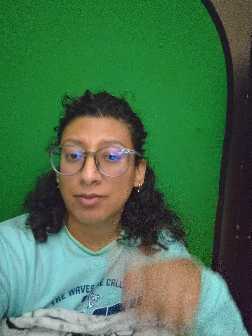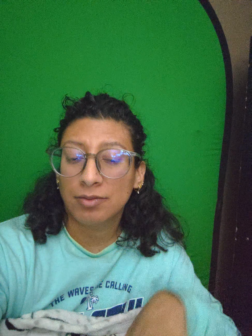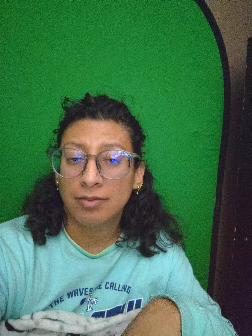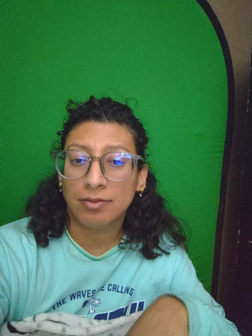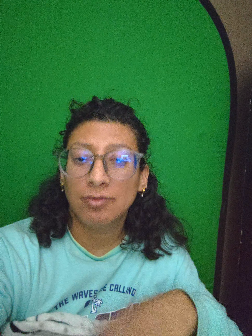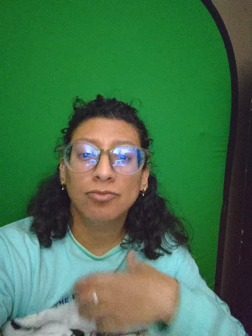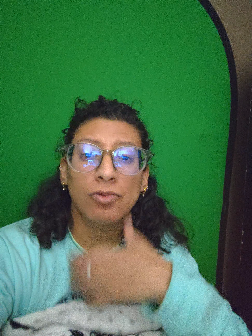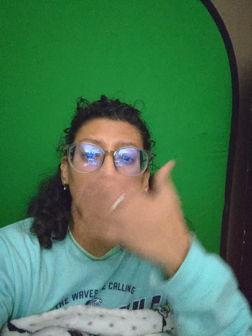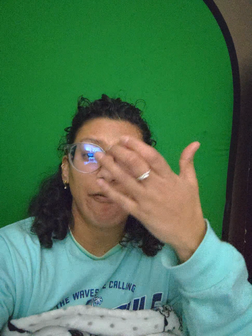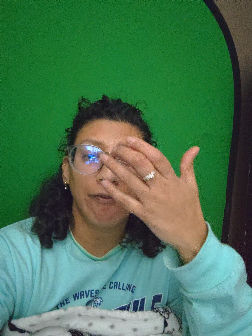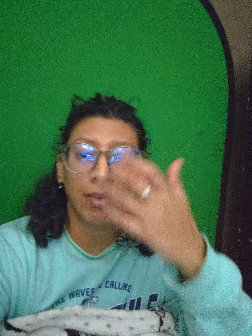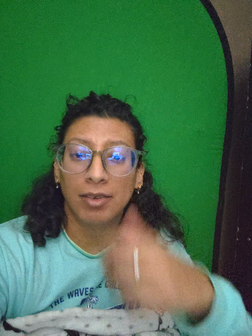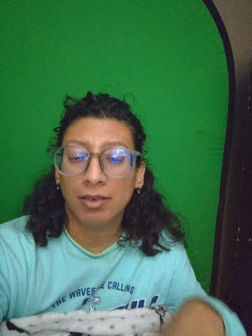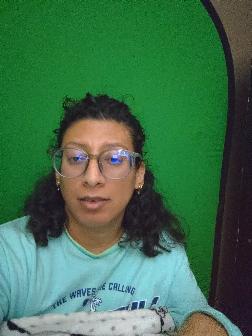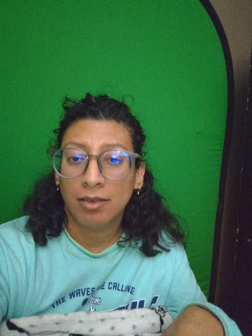giraffe